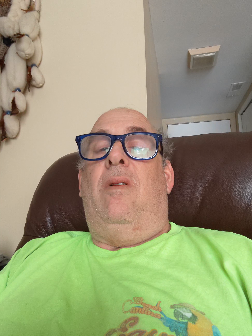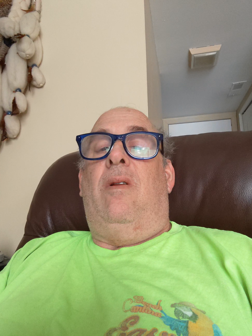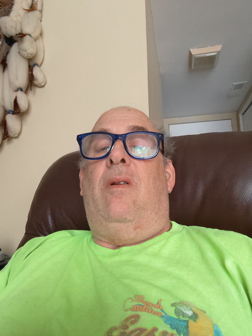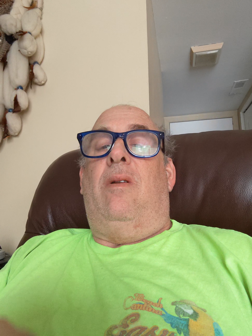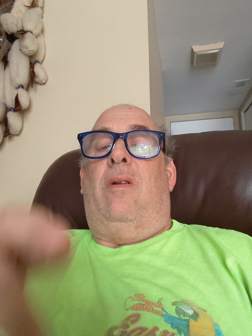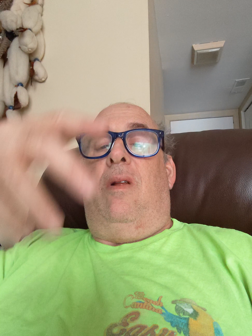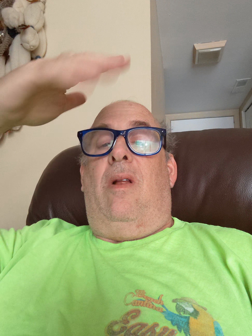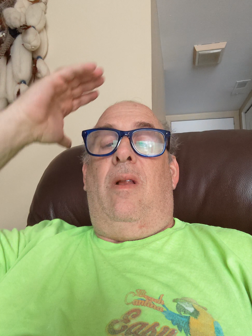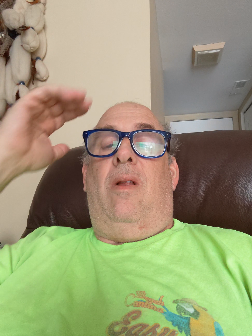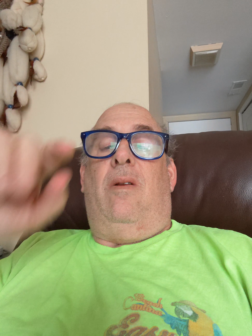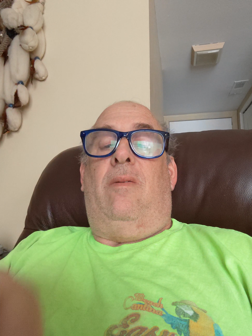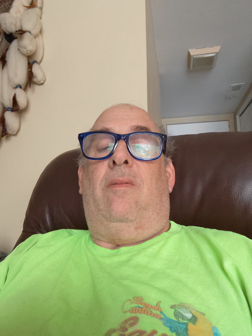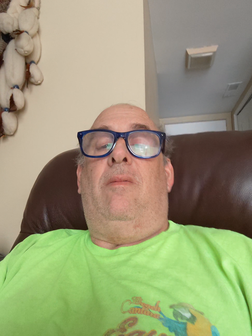lion